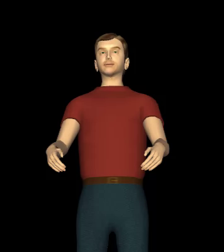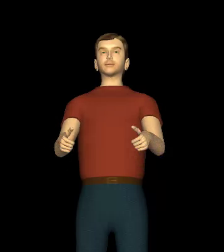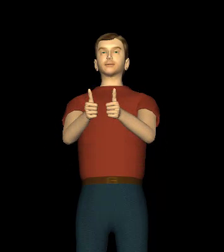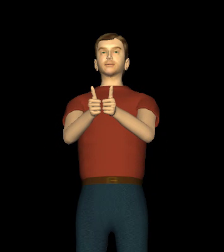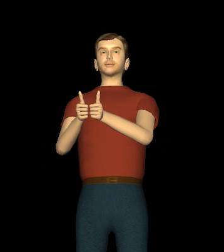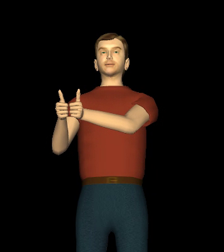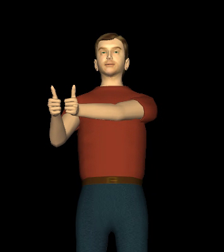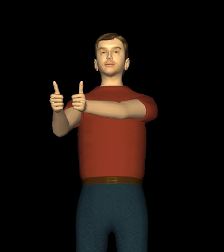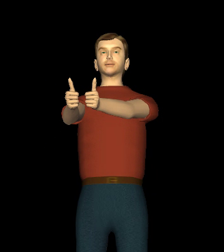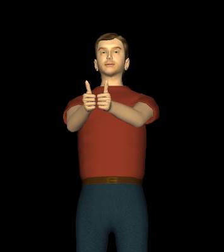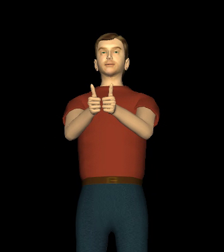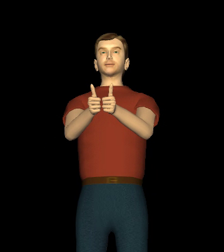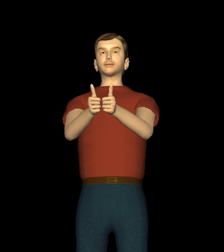معا